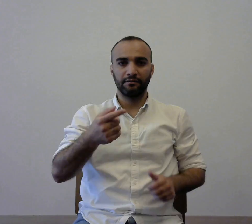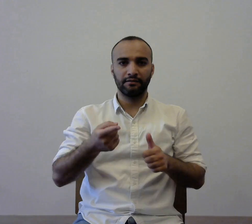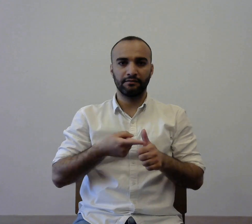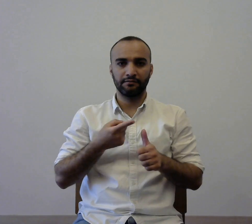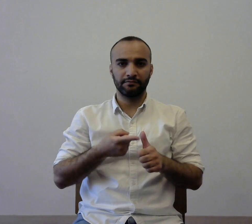ad